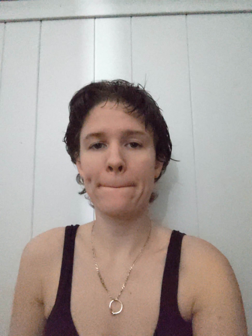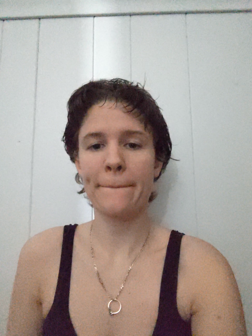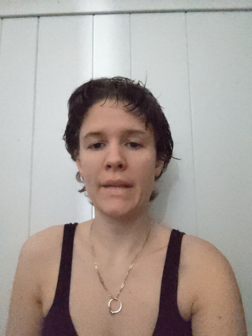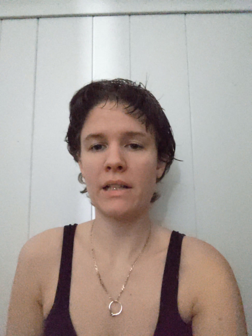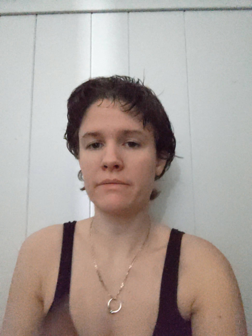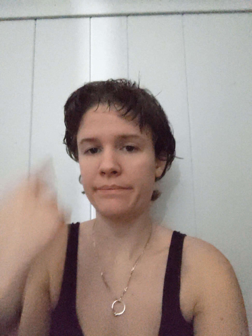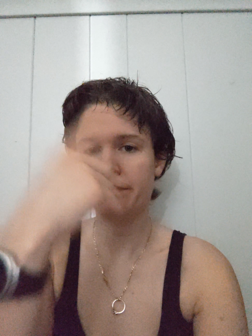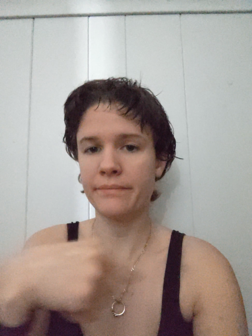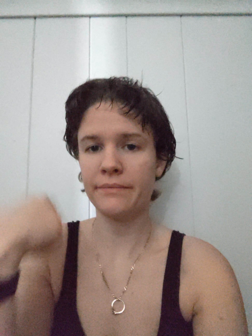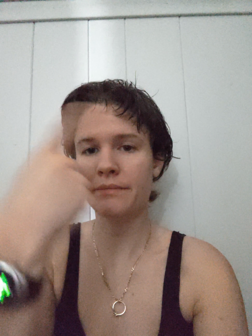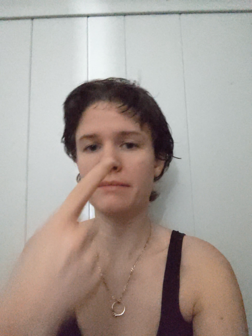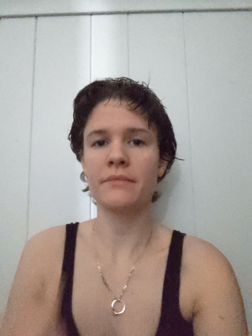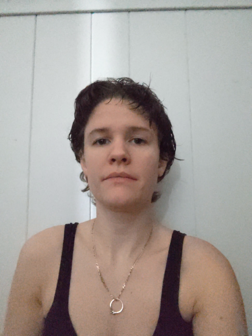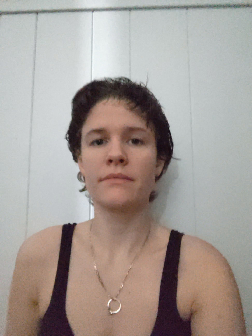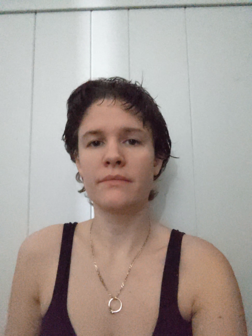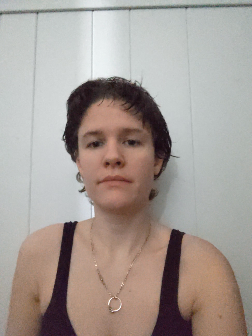face